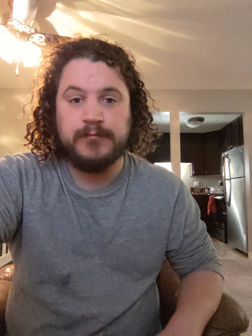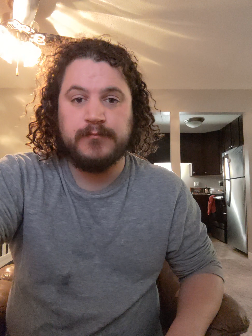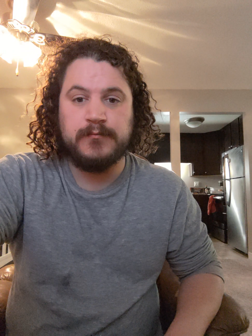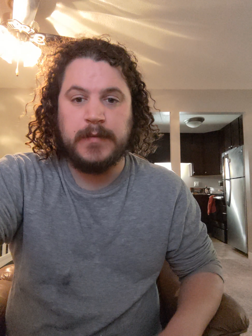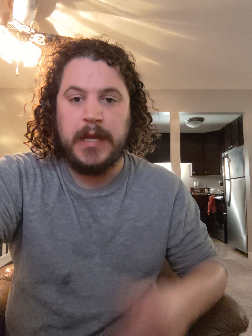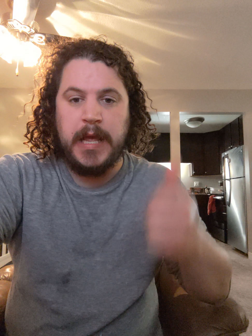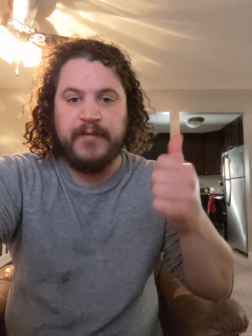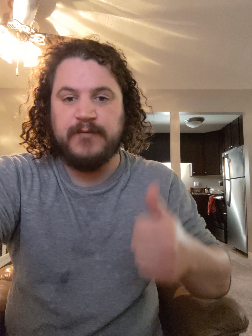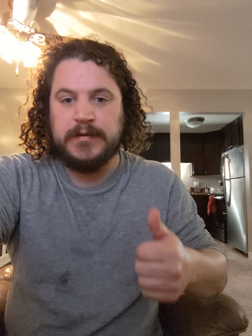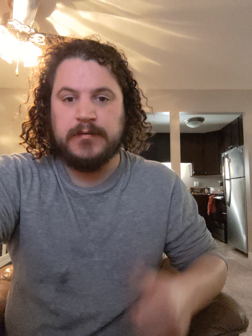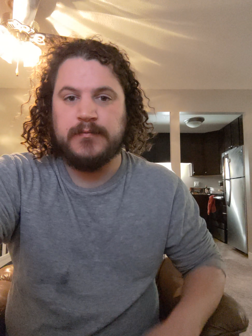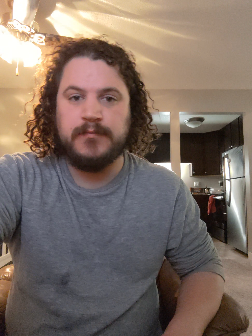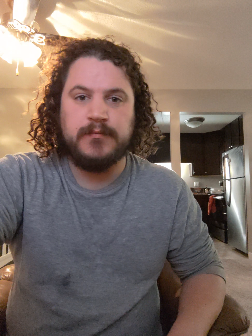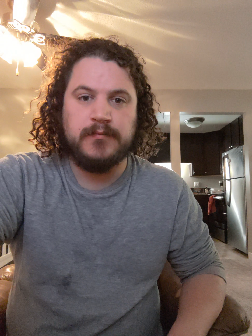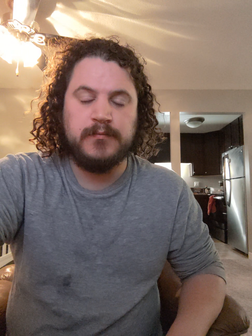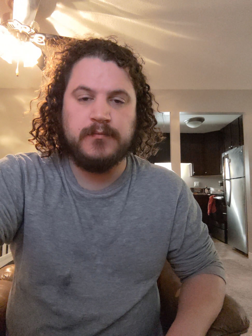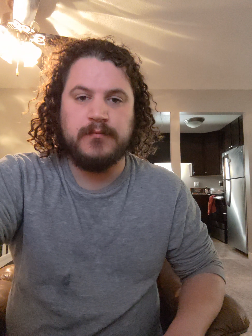every